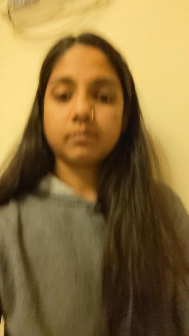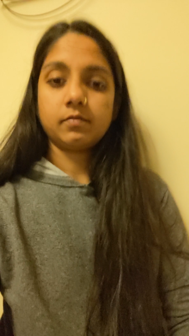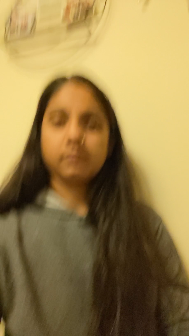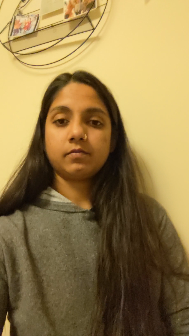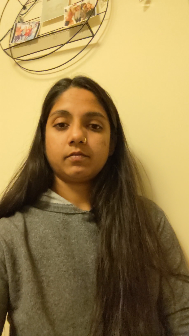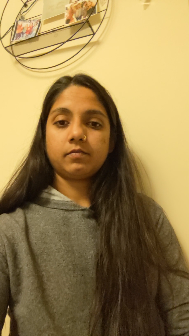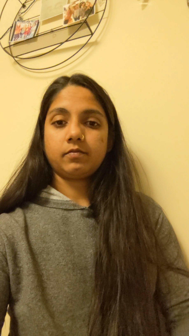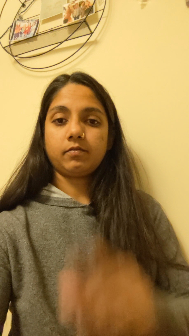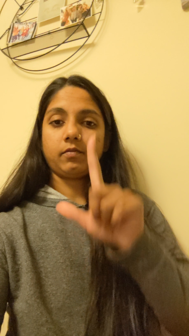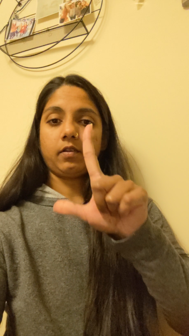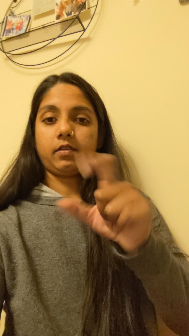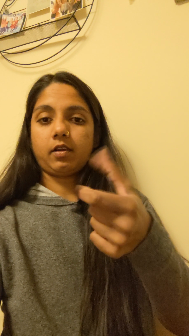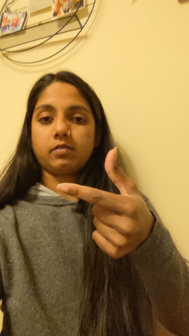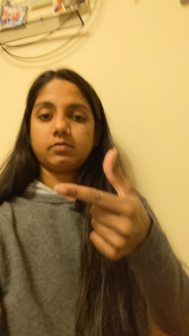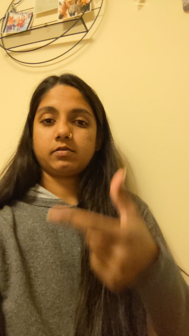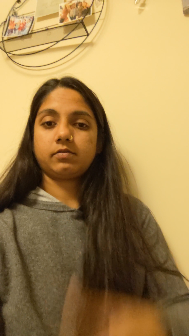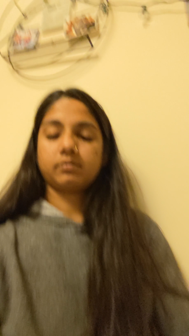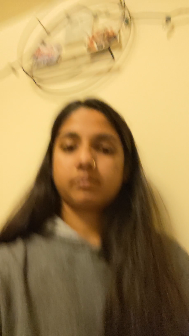leg